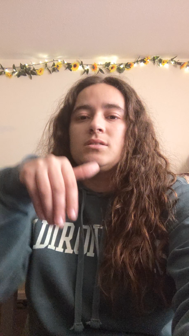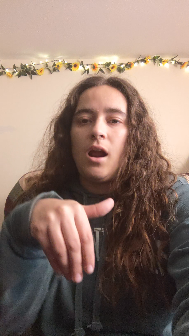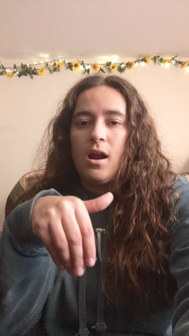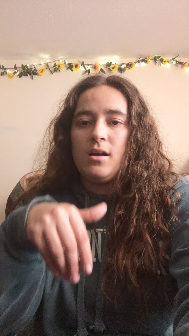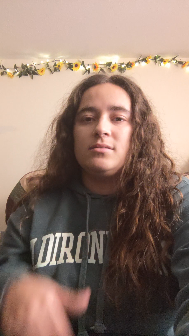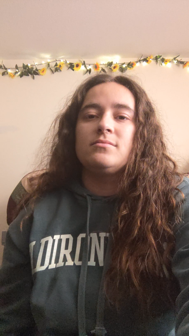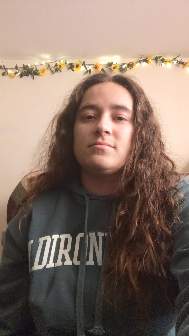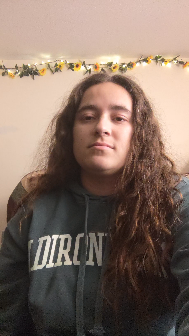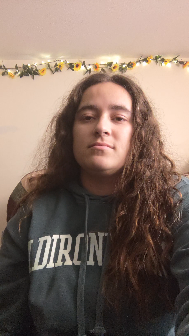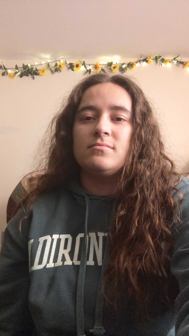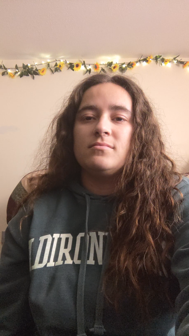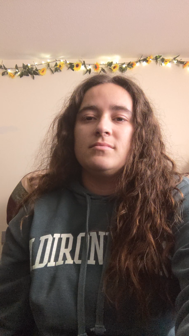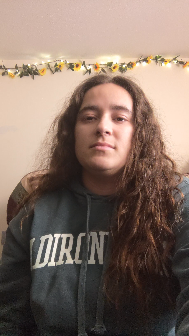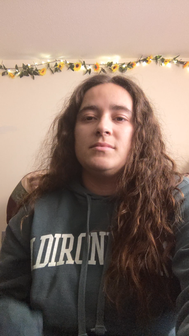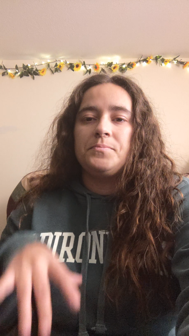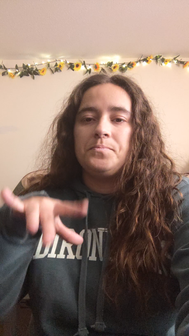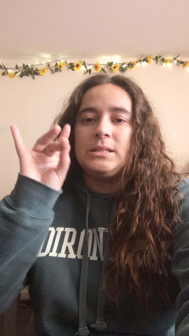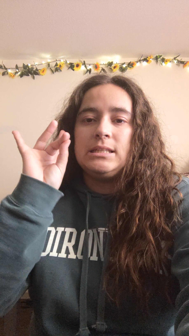pick